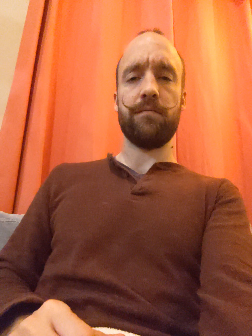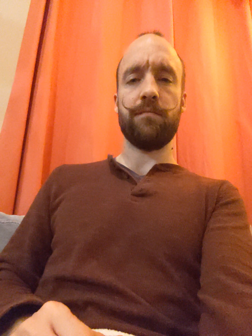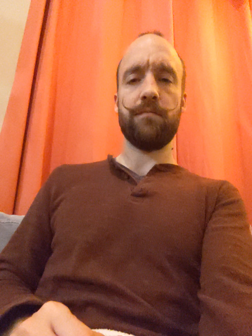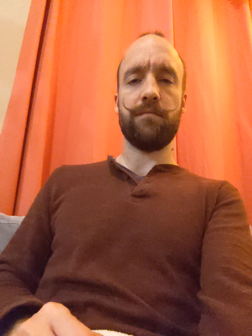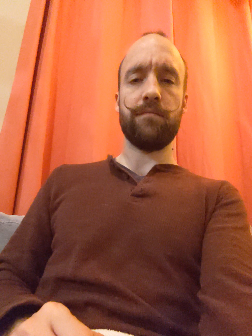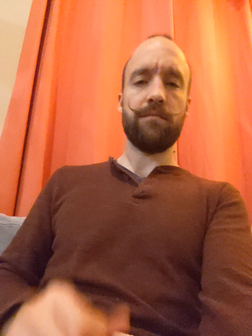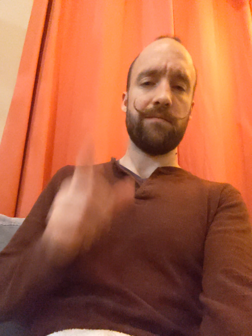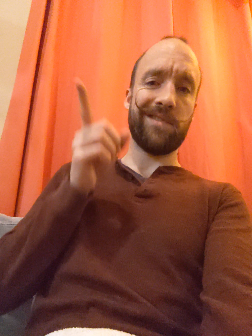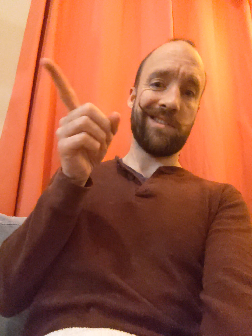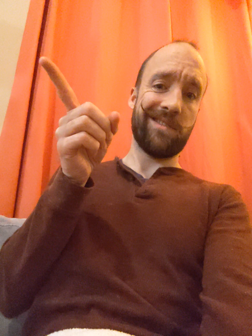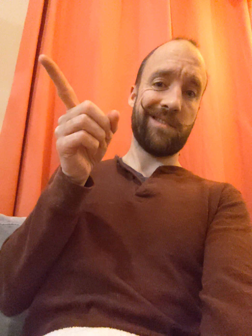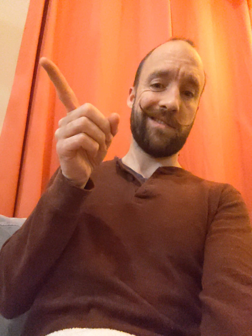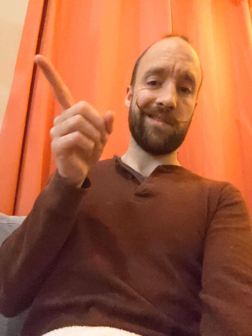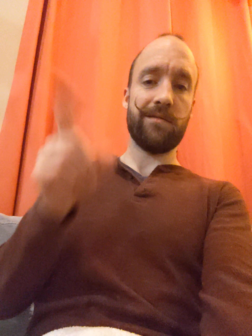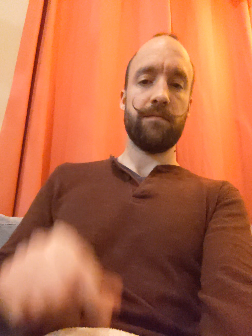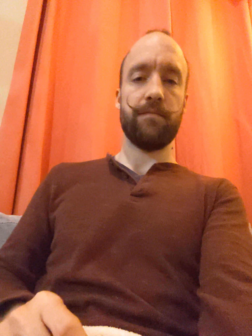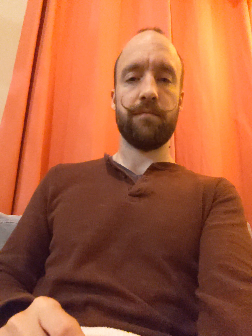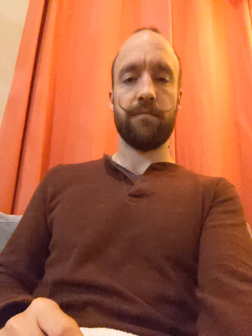he/she/it